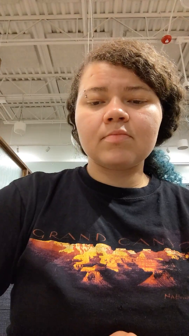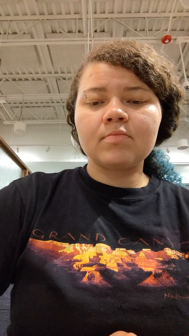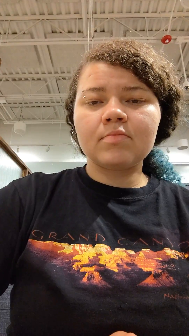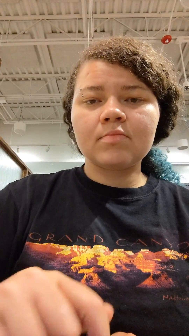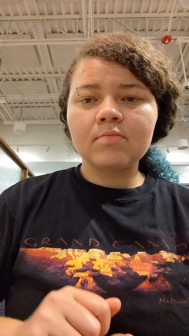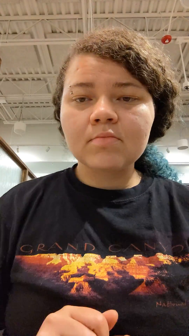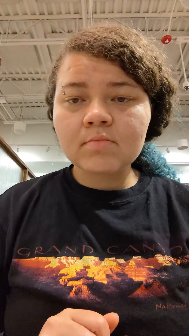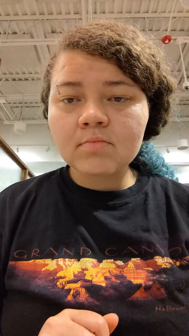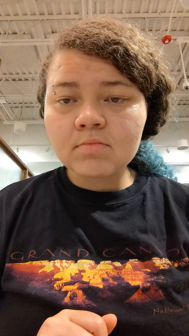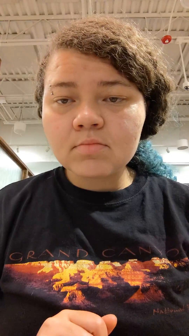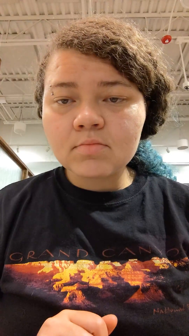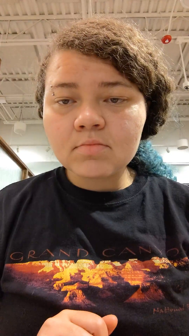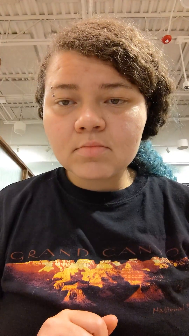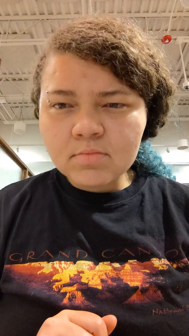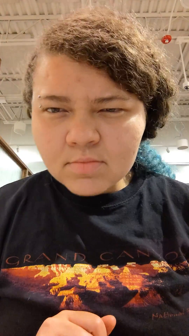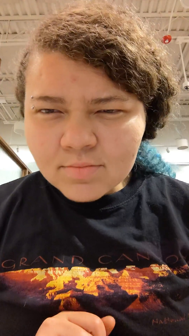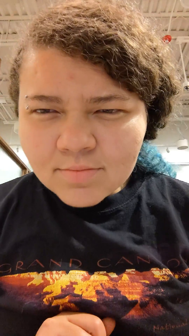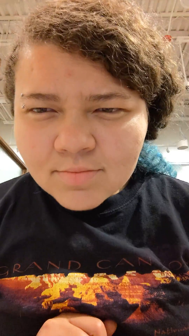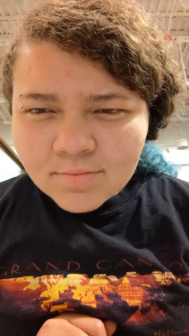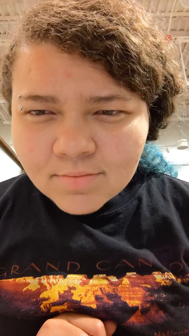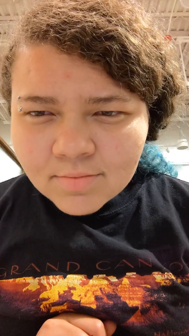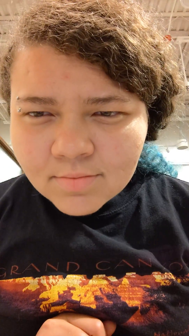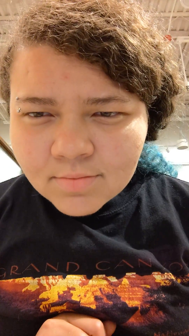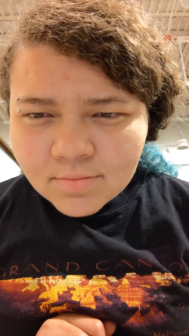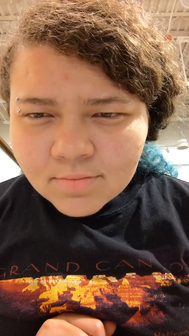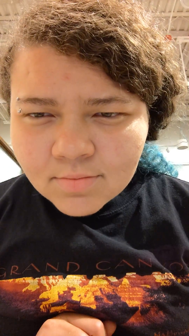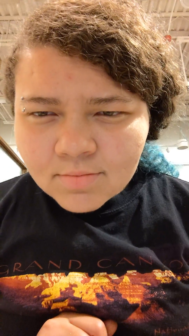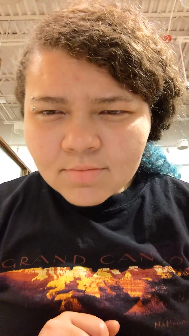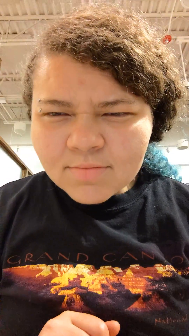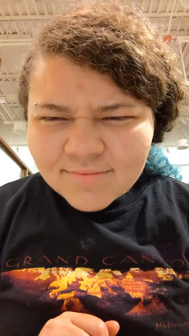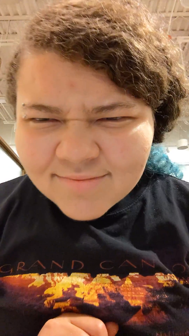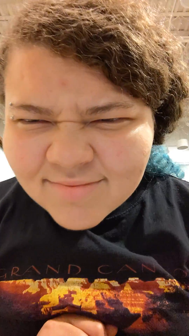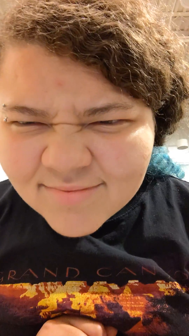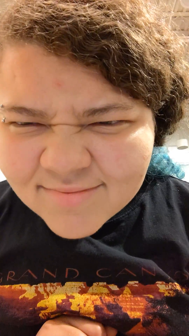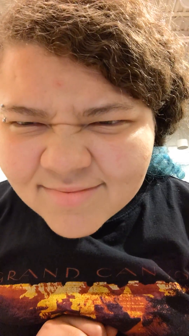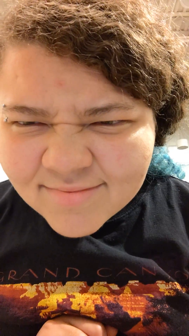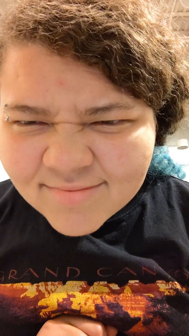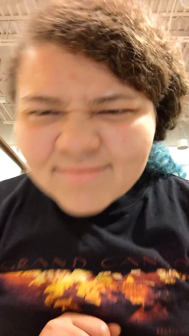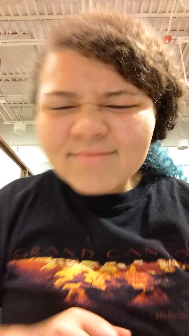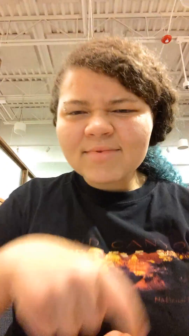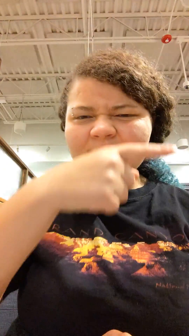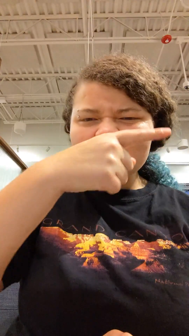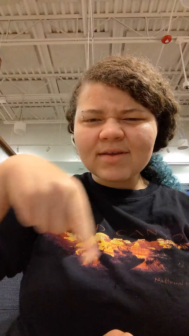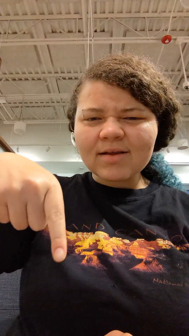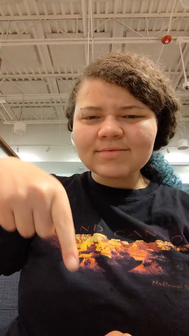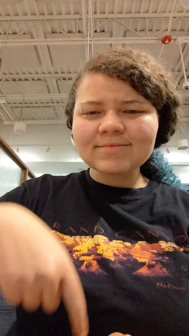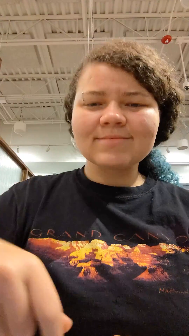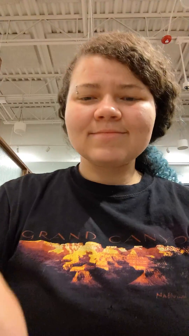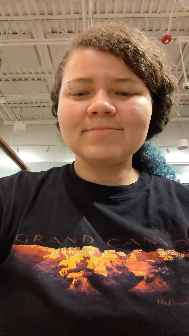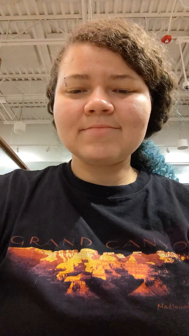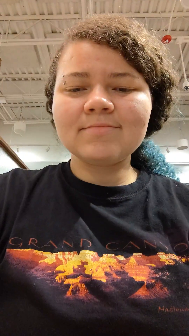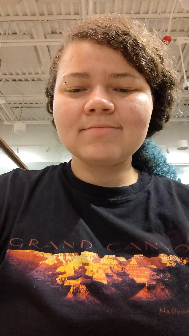cut